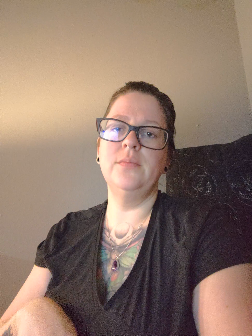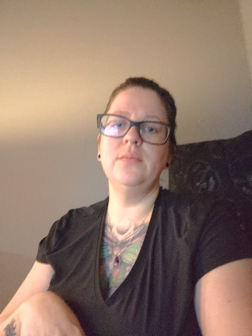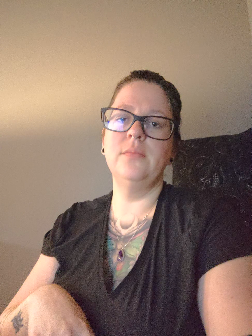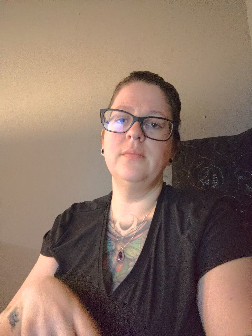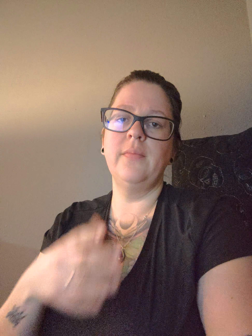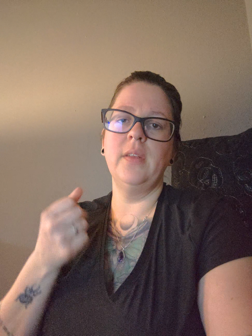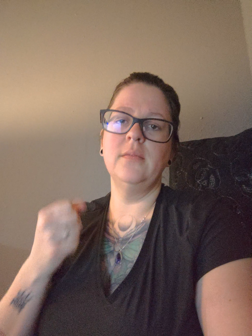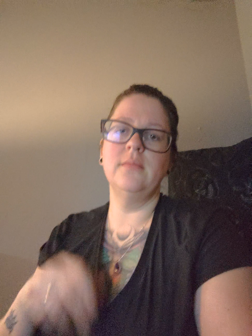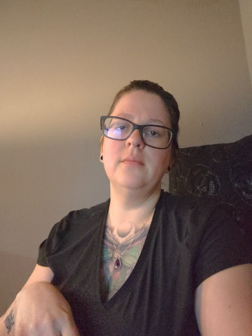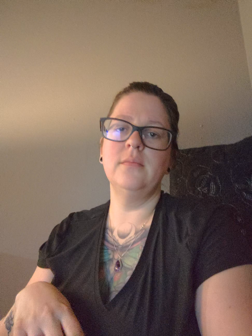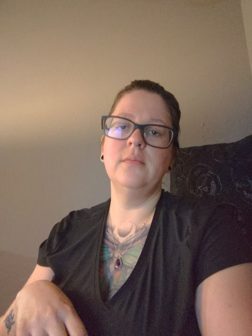fast